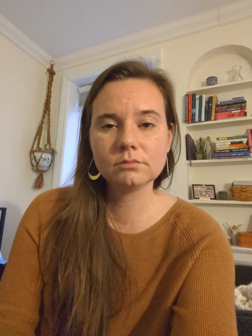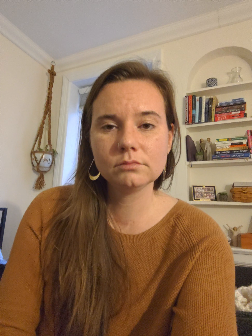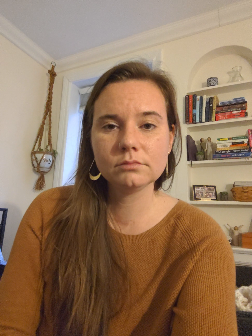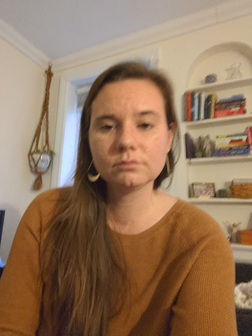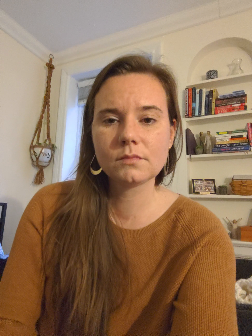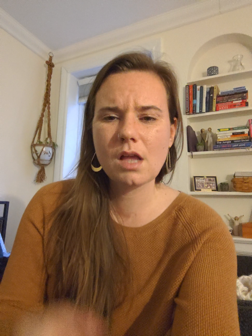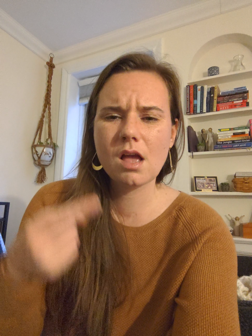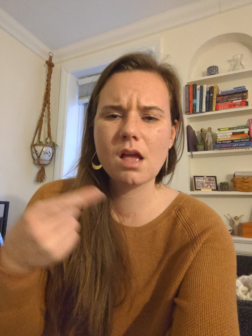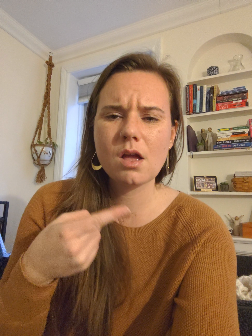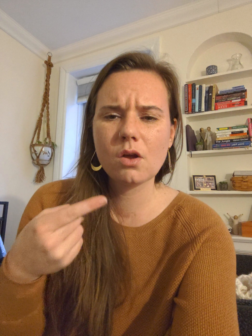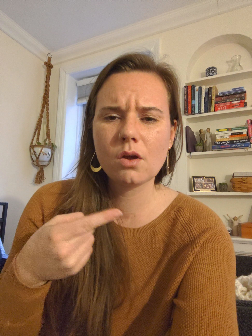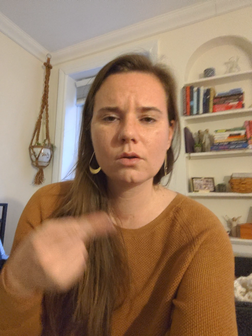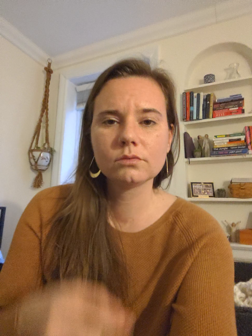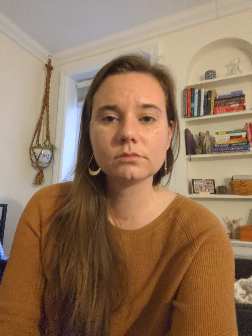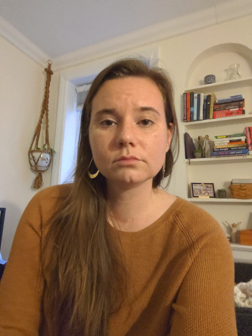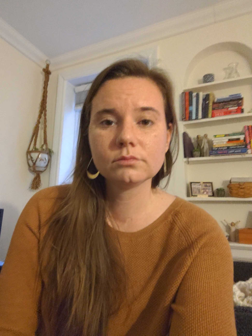owie